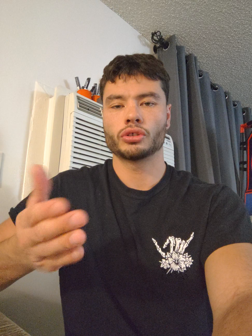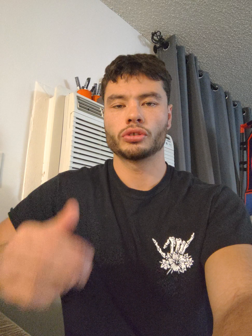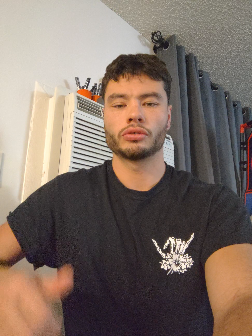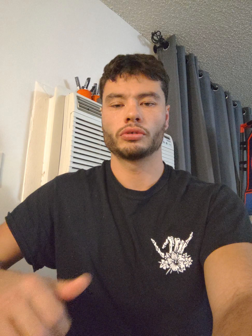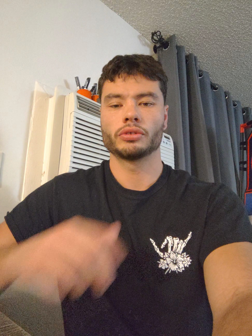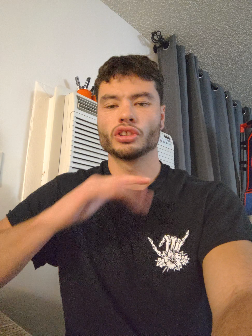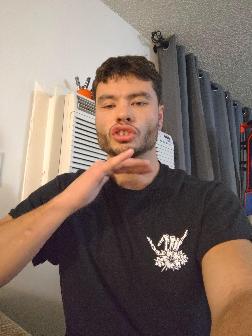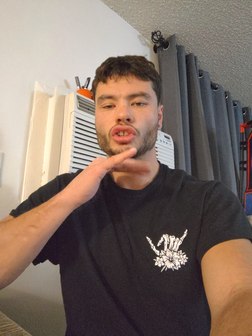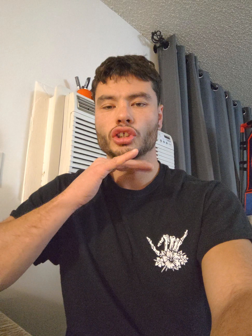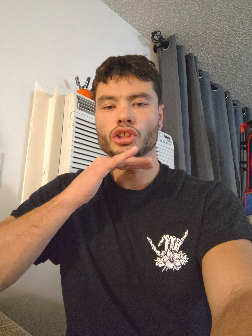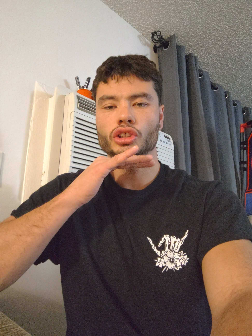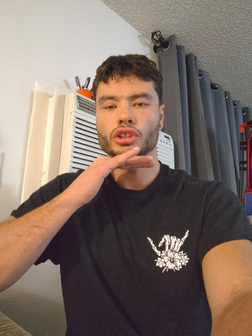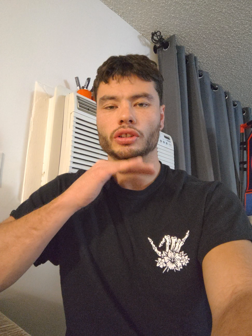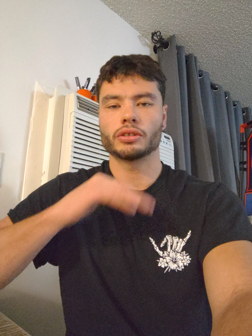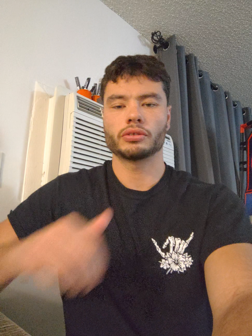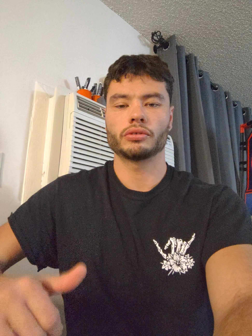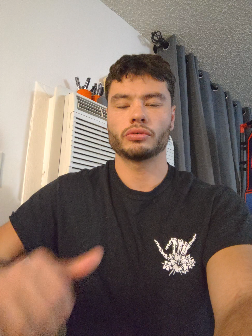dirty